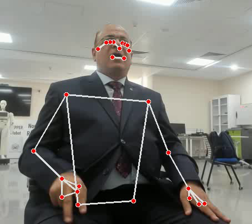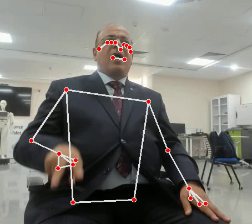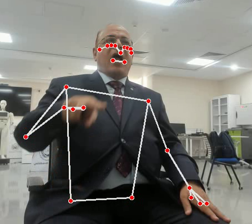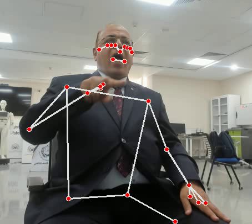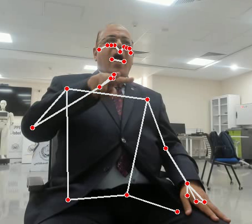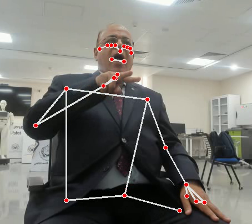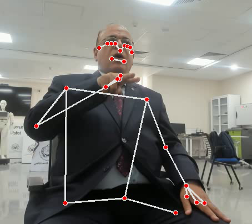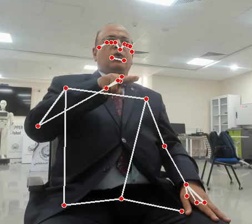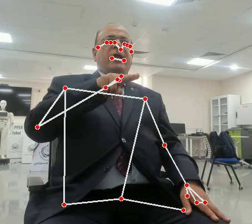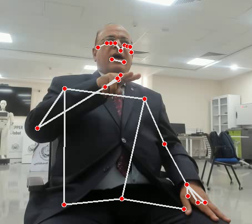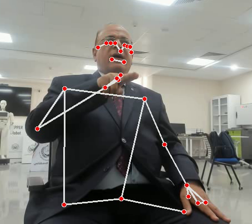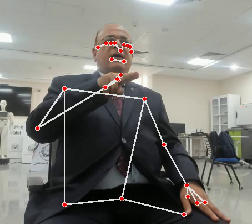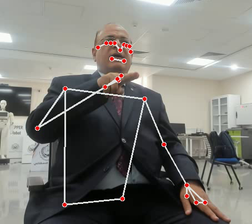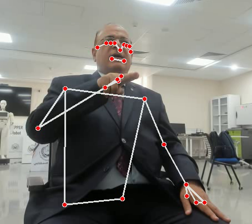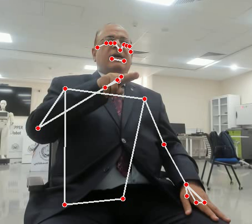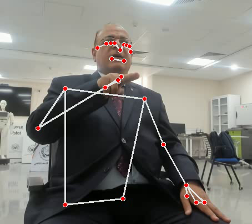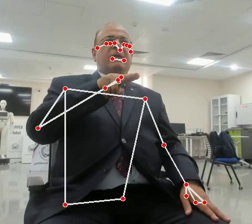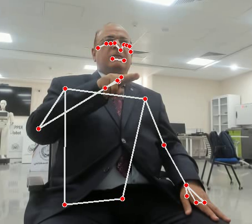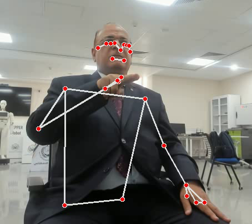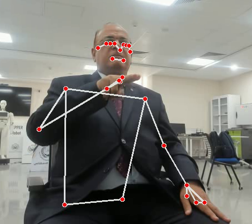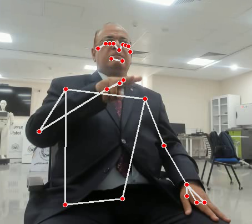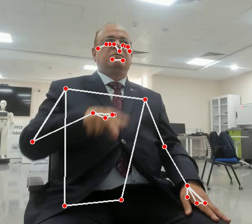akhoia